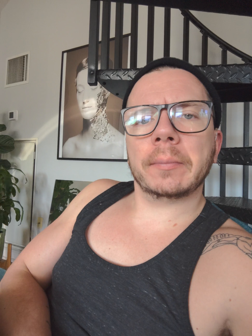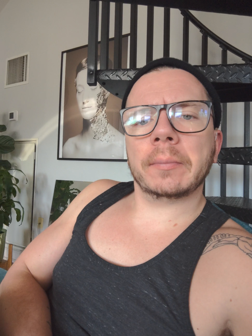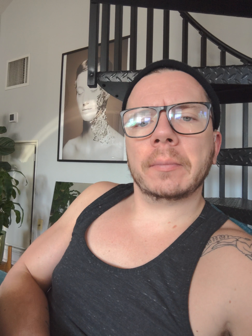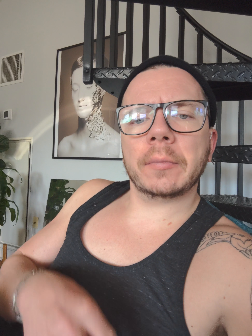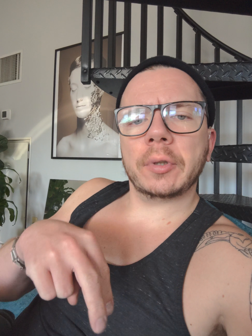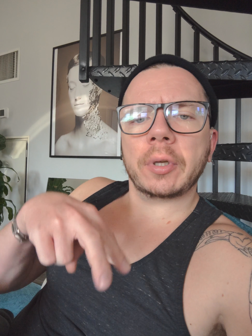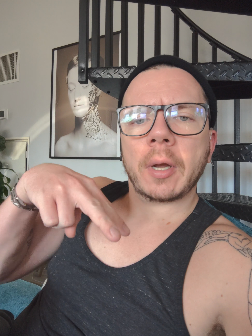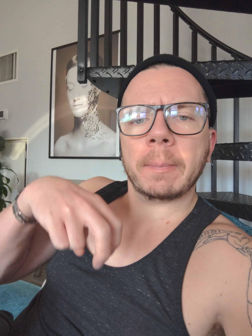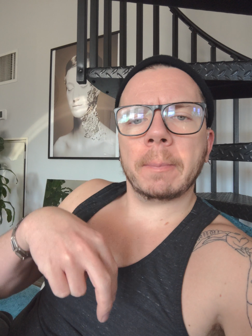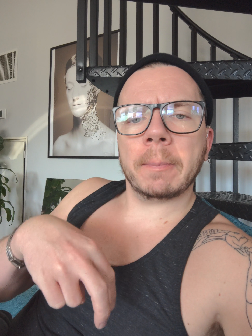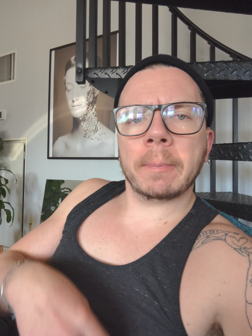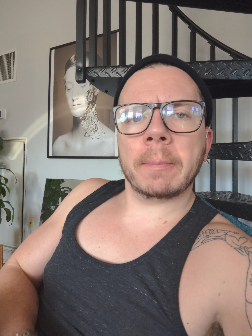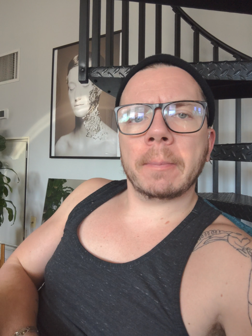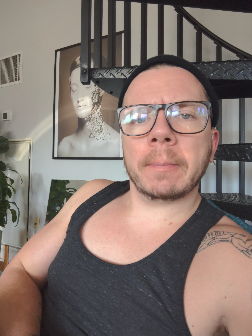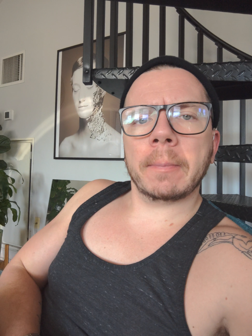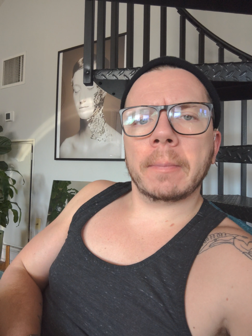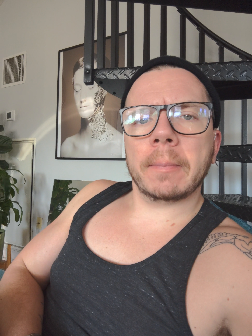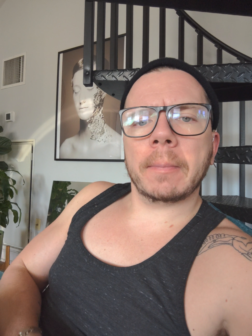jump